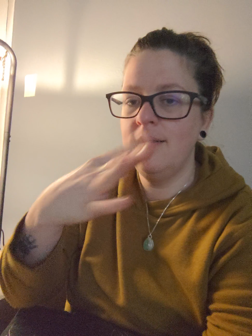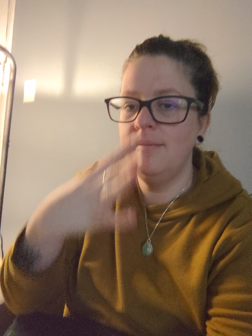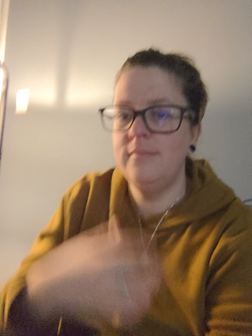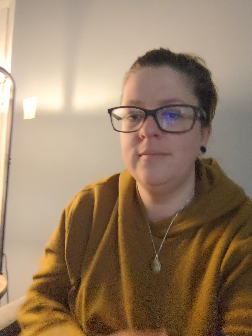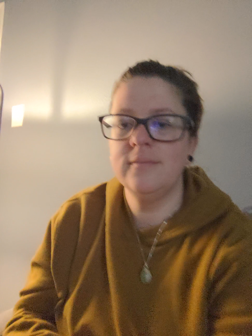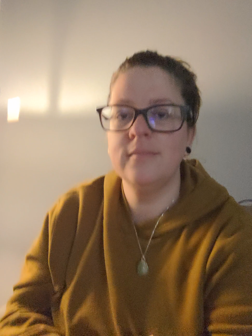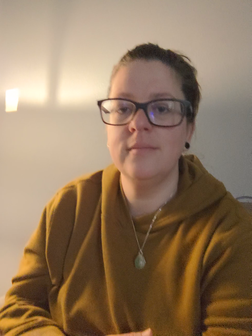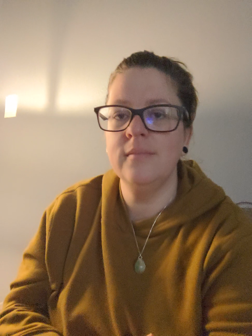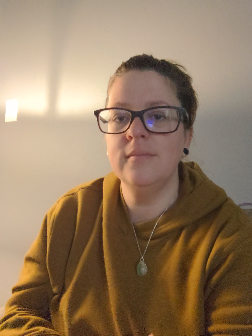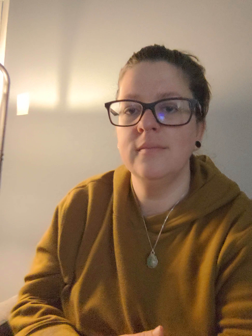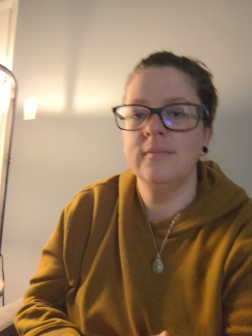snack